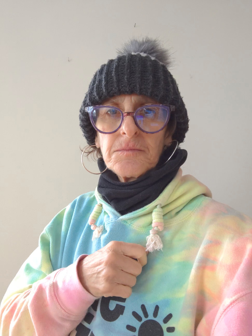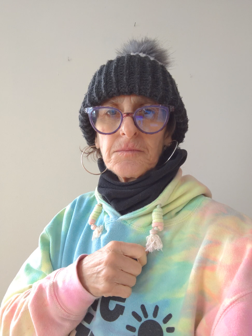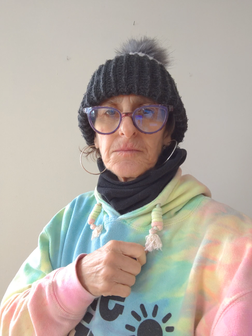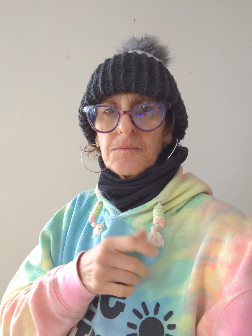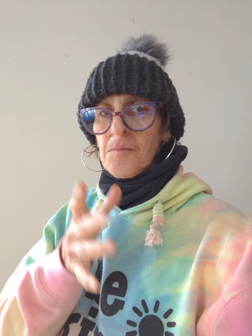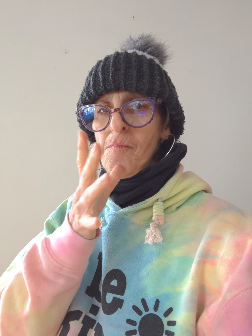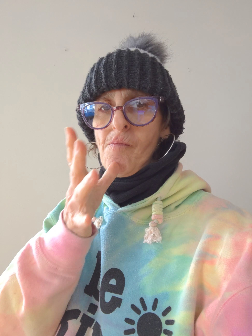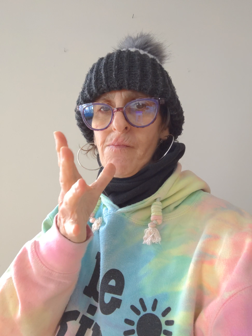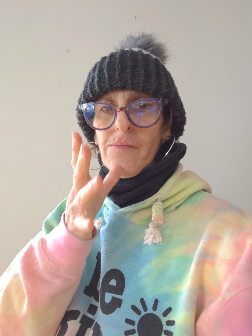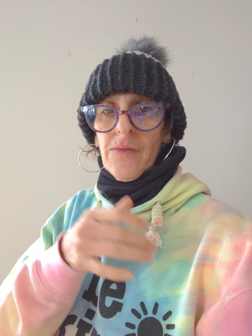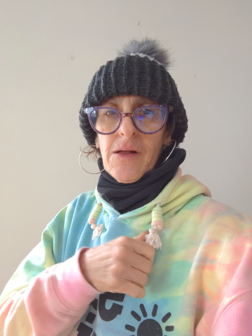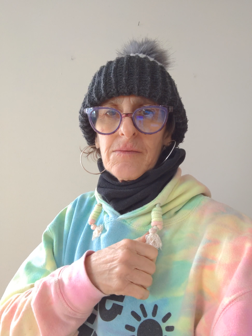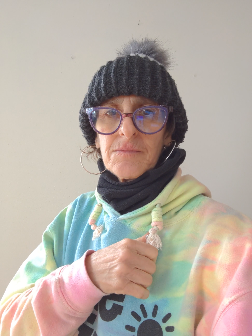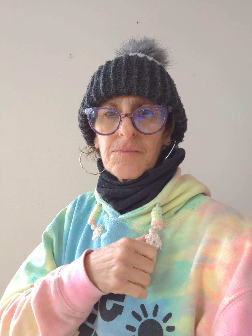mom